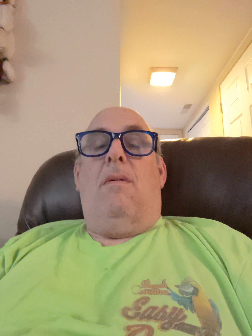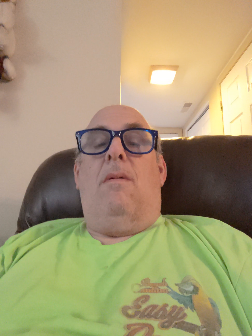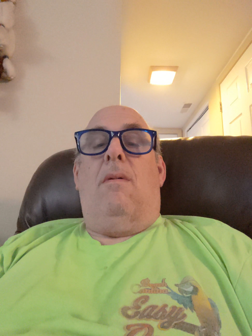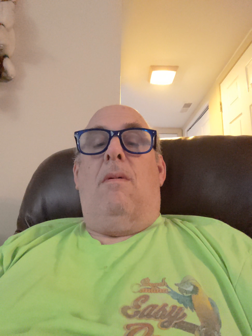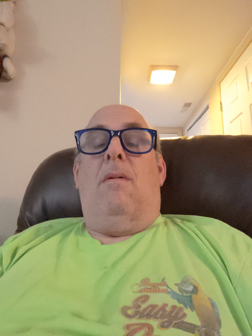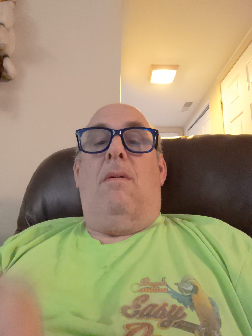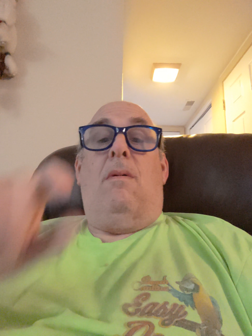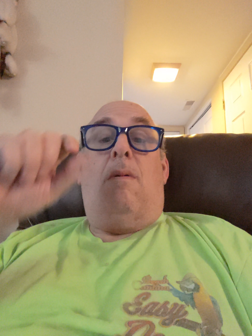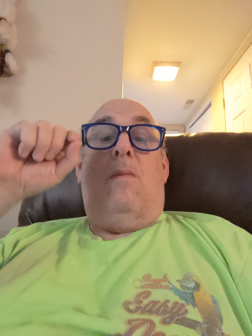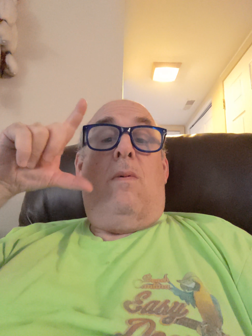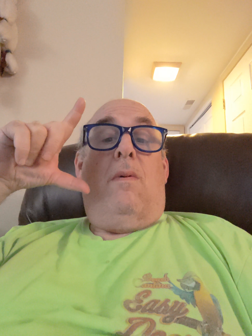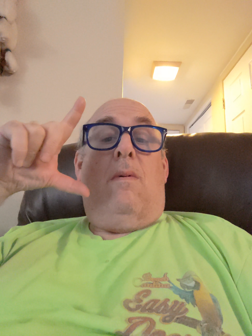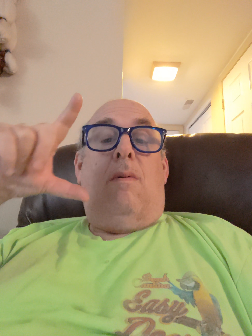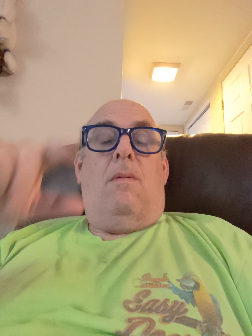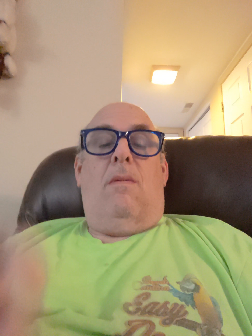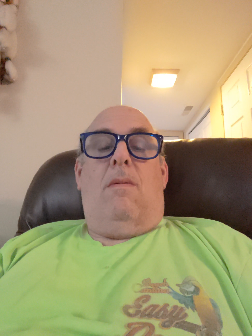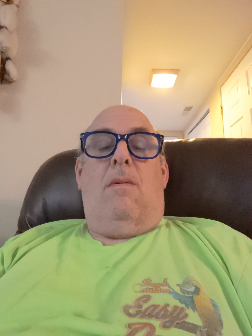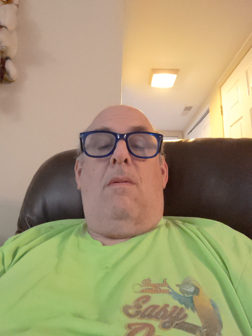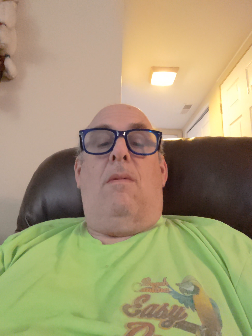wake